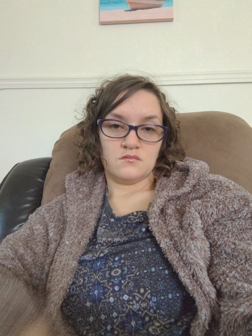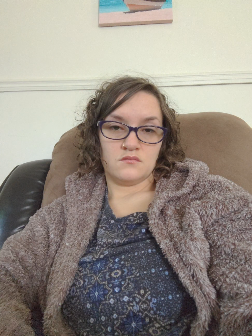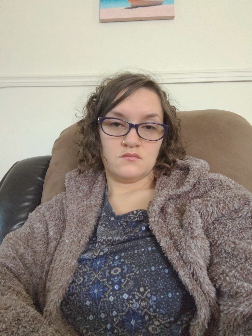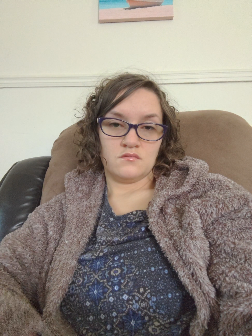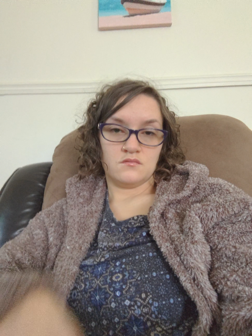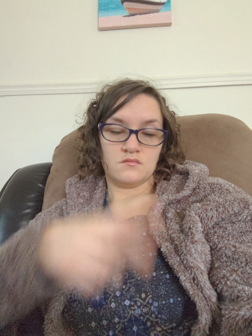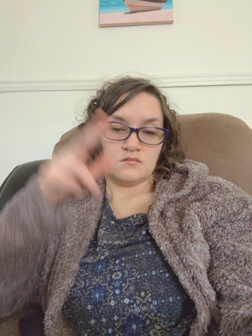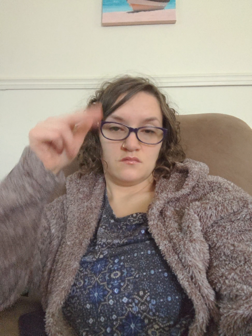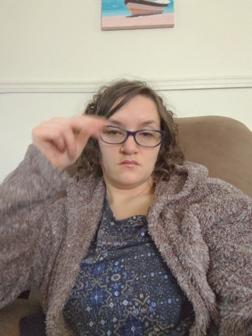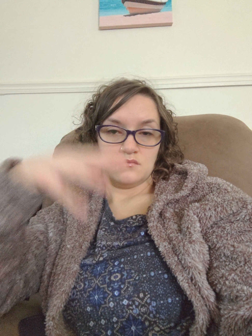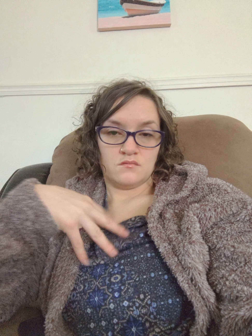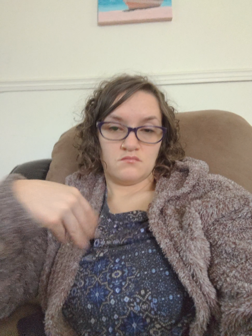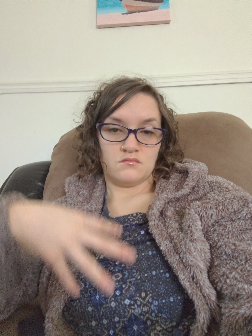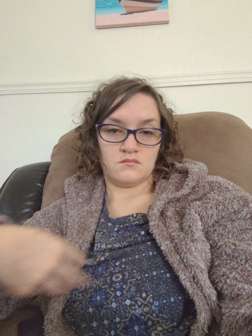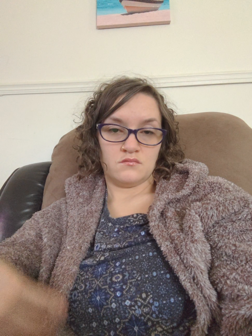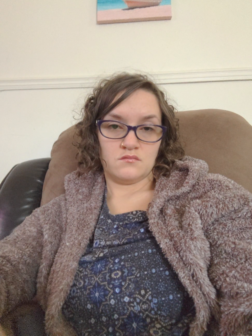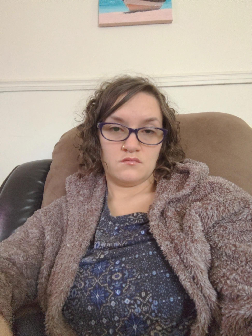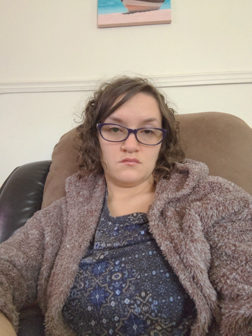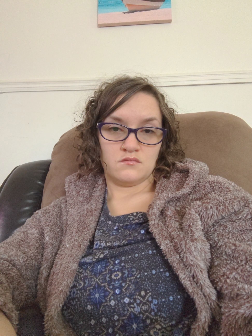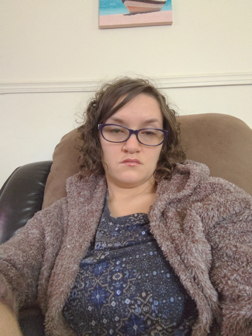zebra